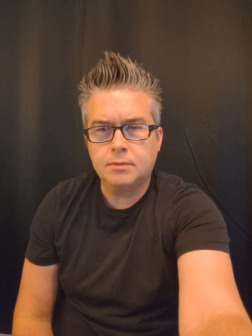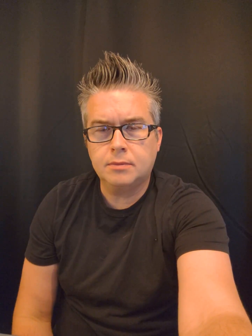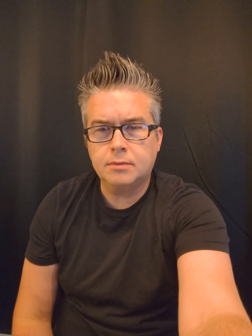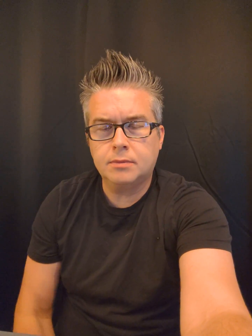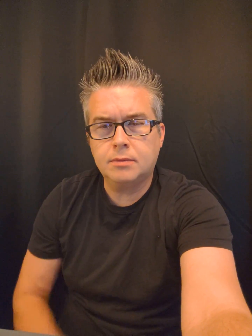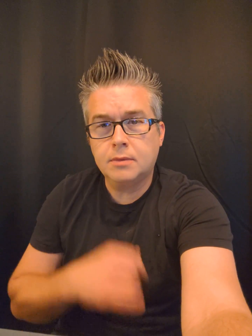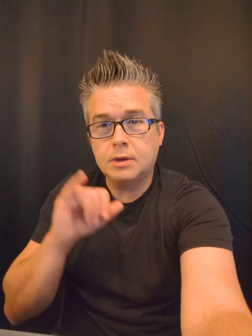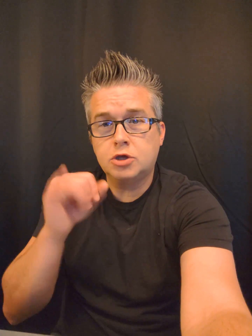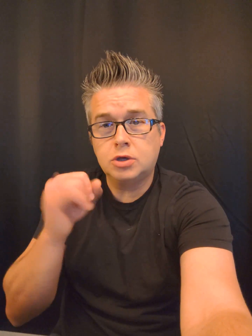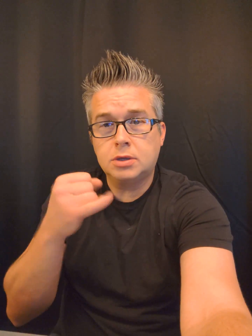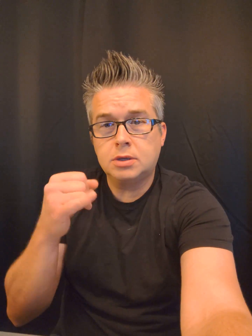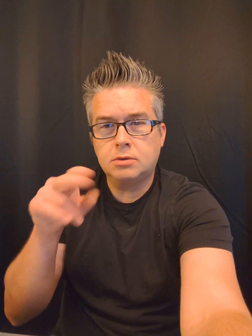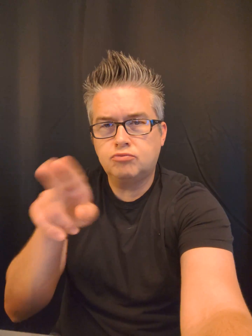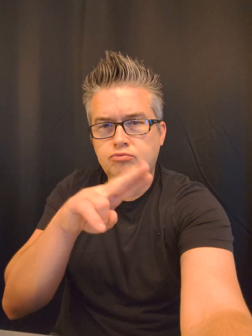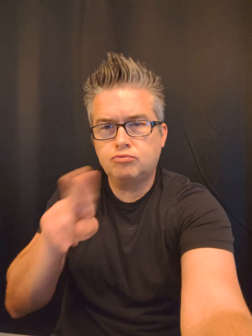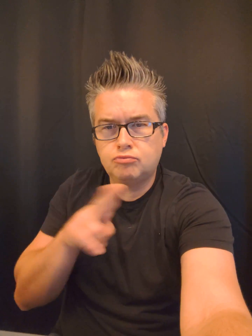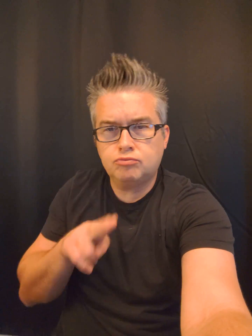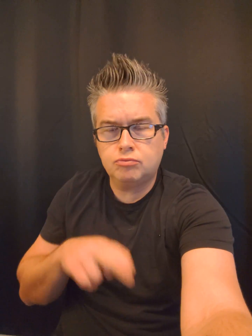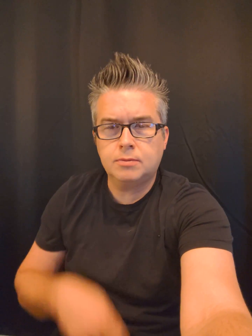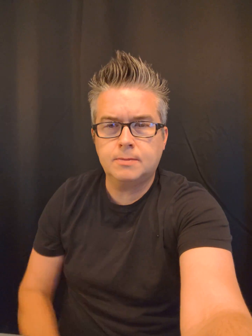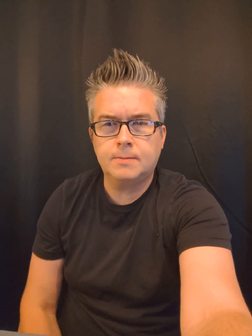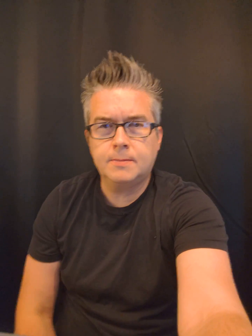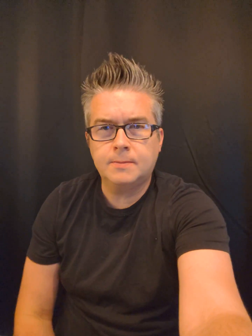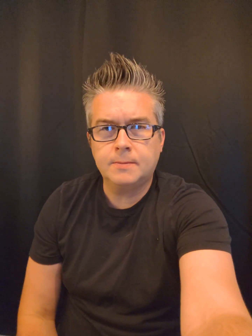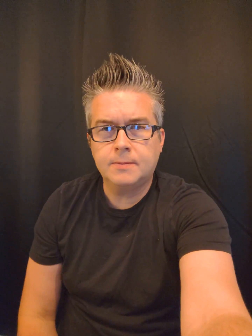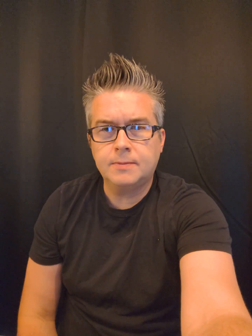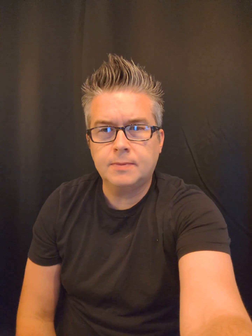jelly